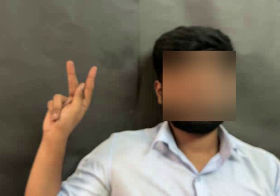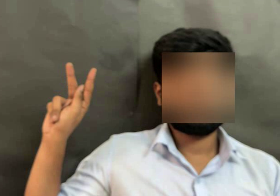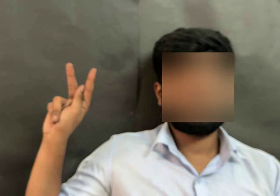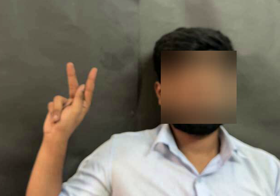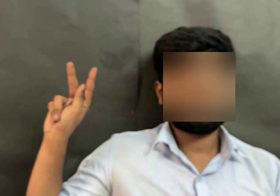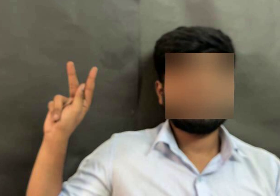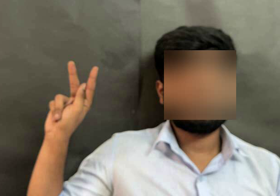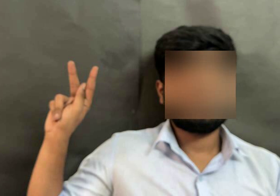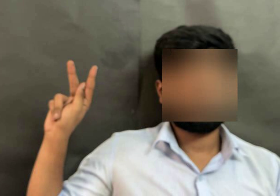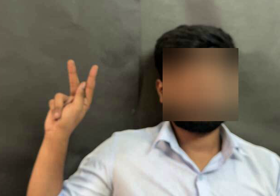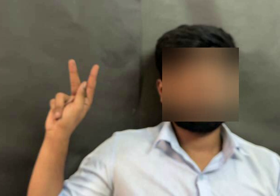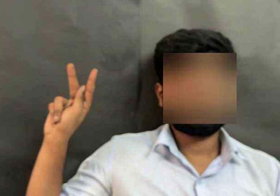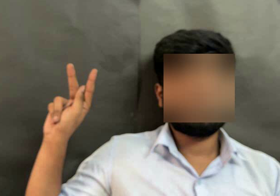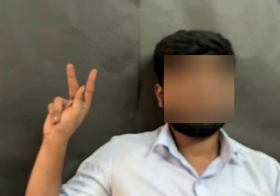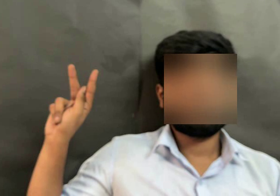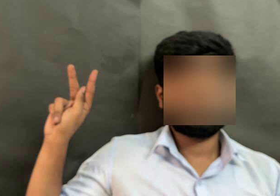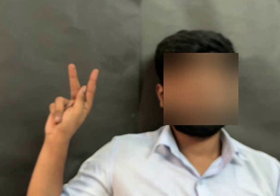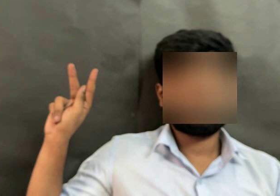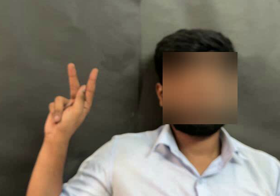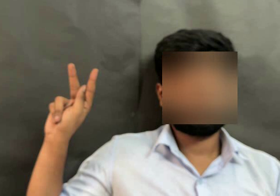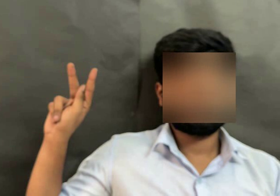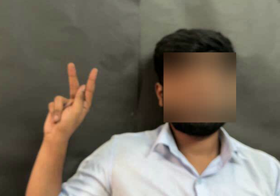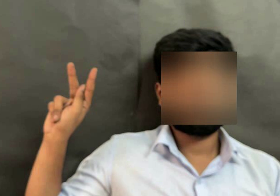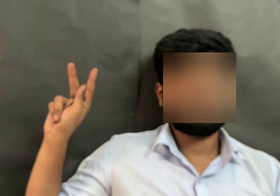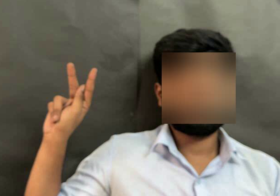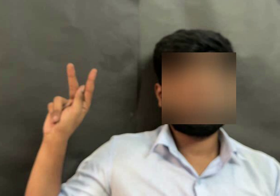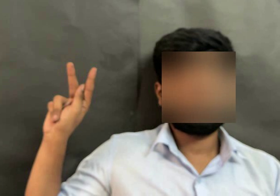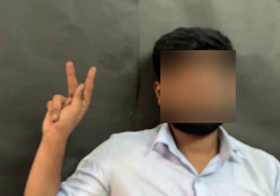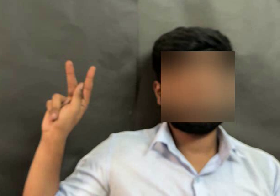K